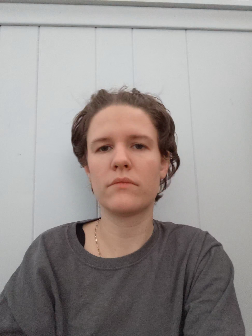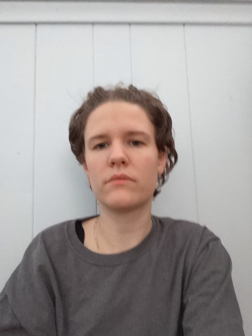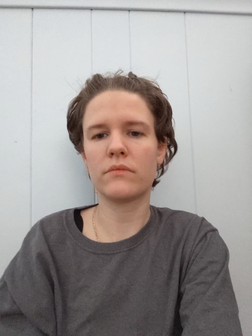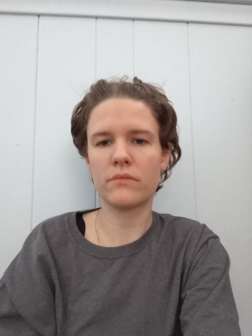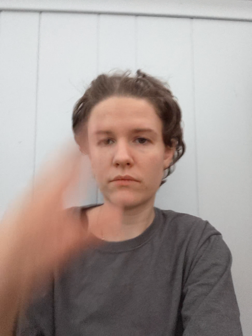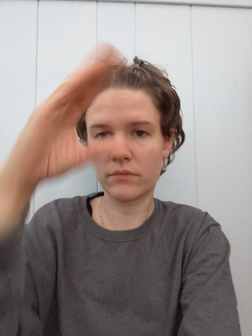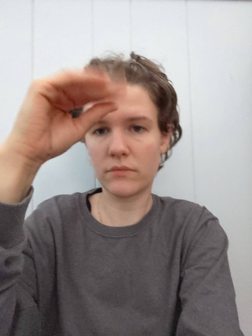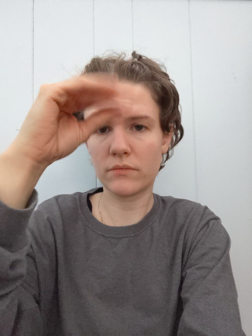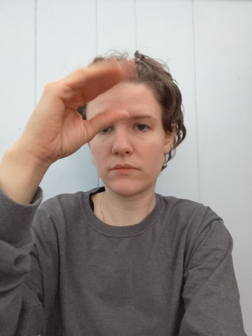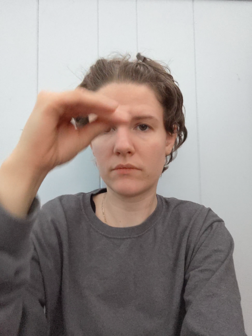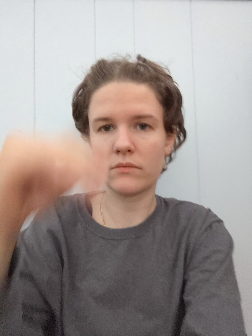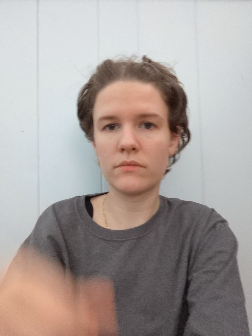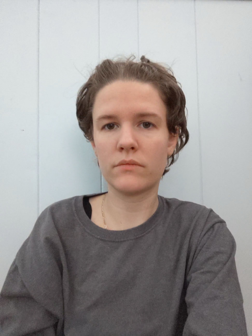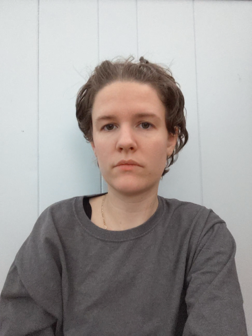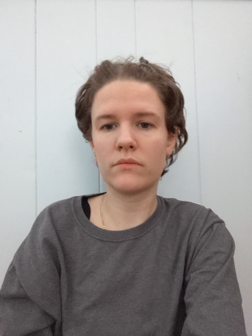boy